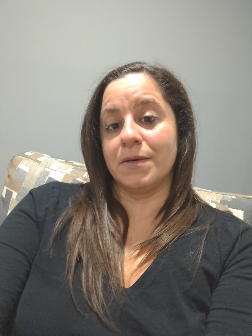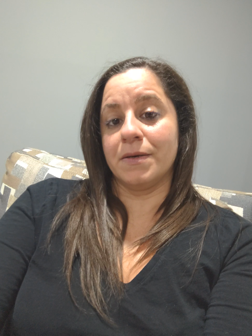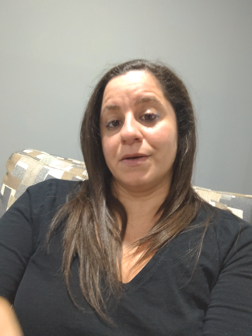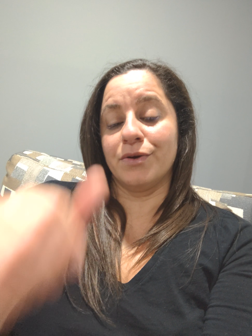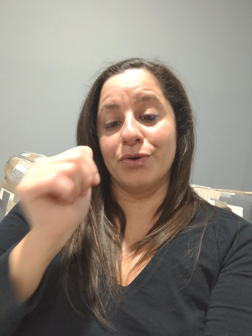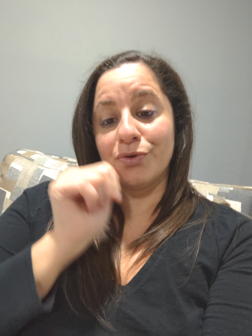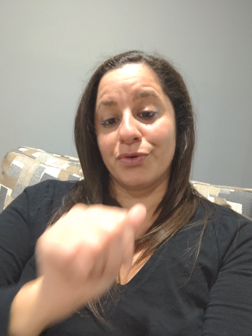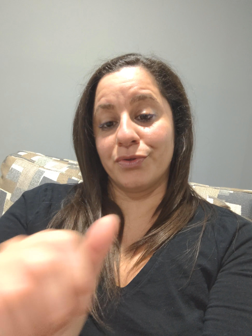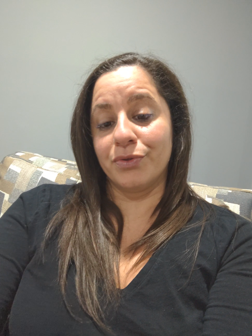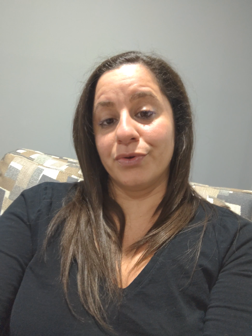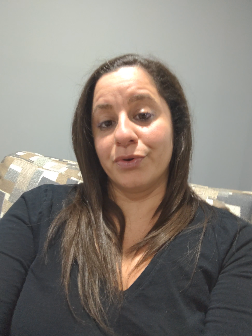girl